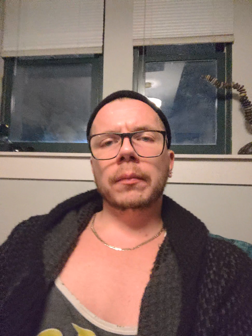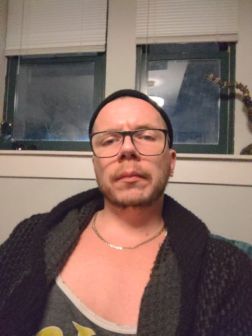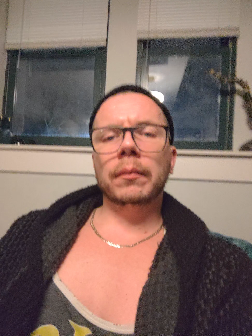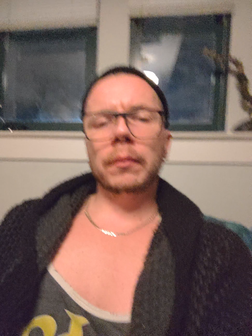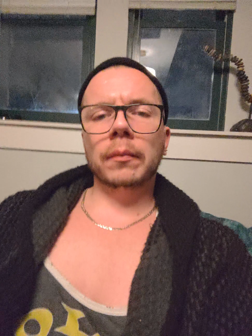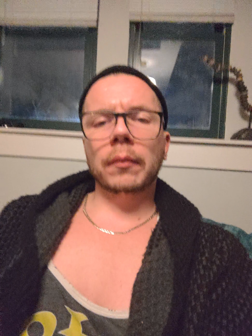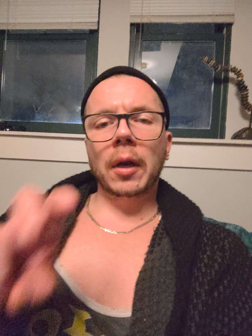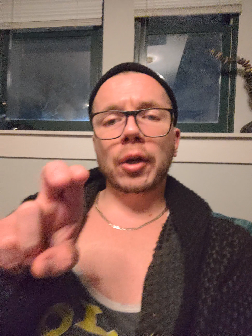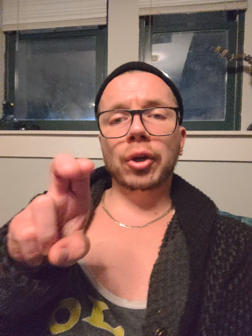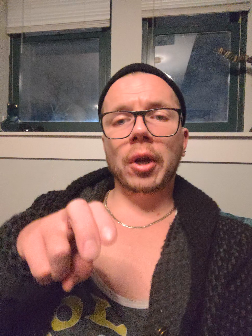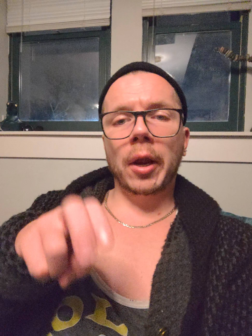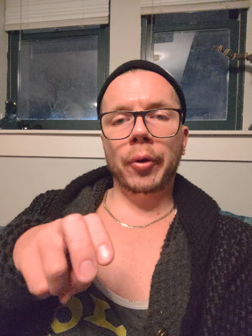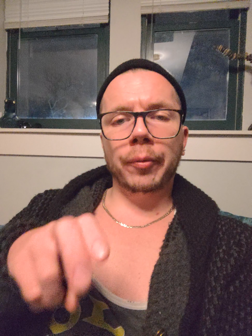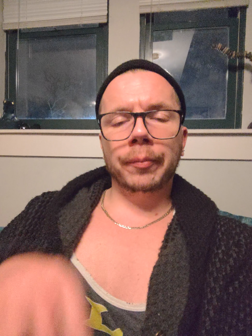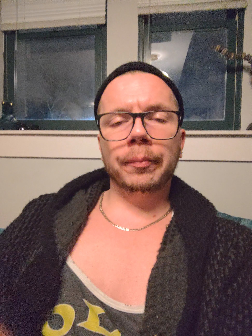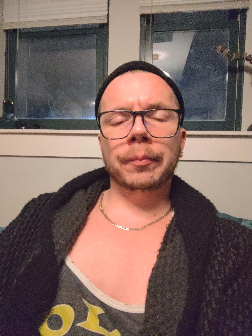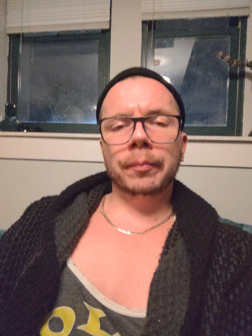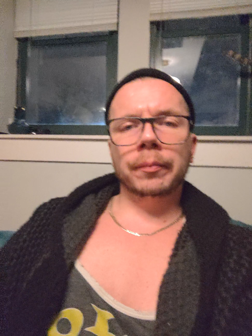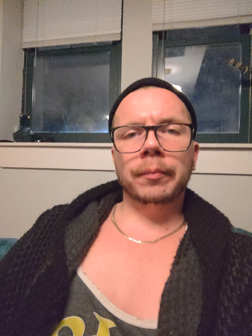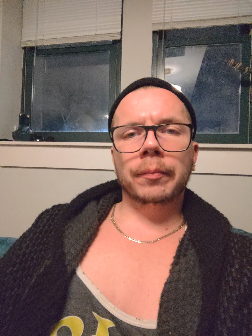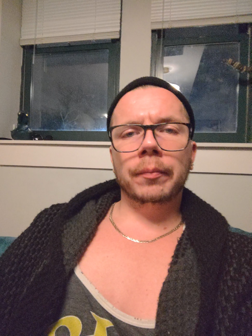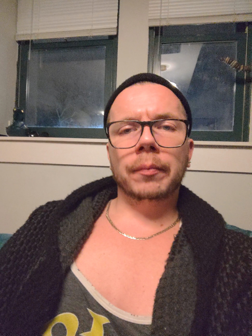chair